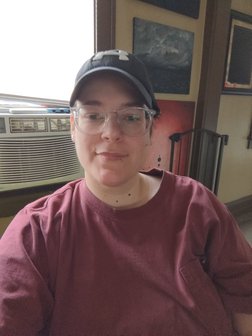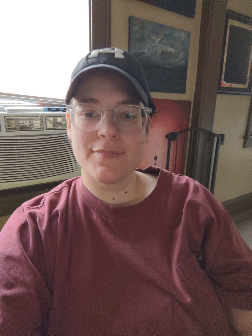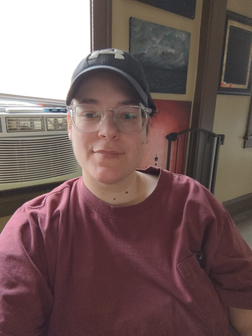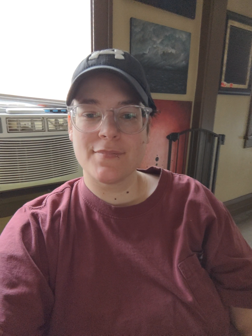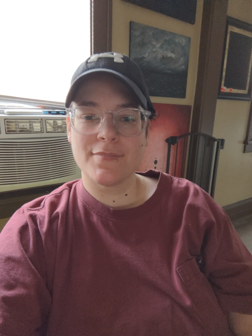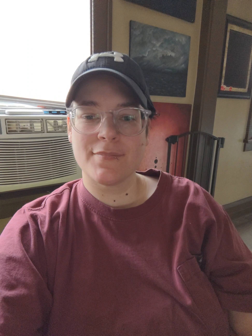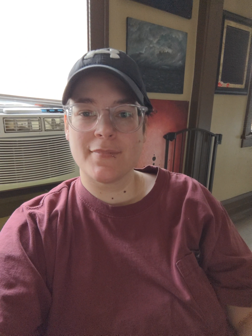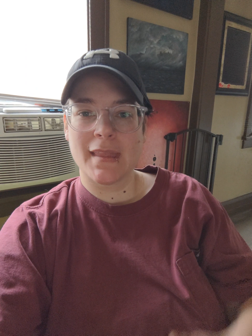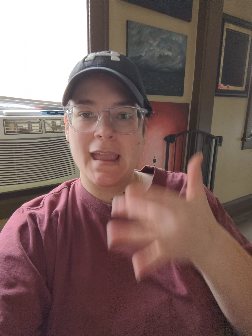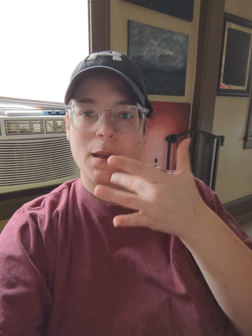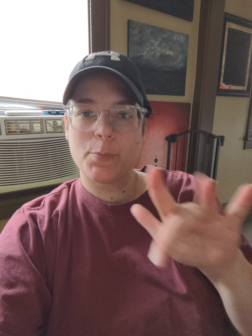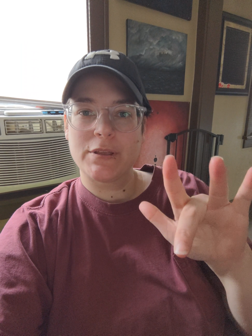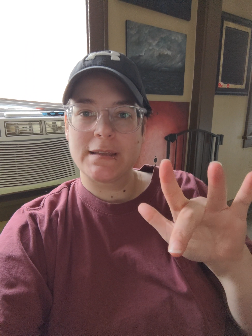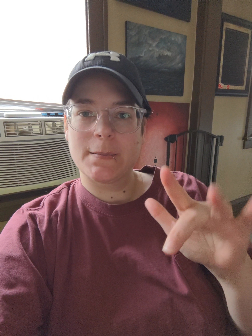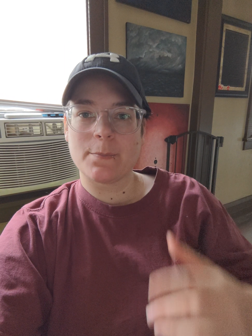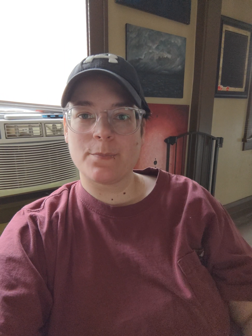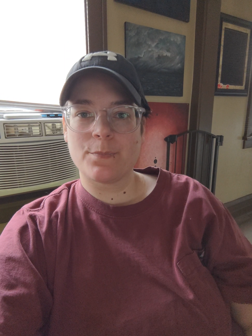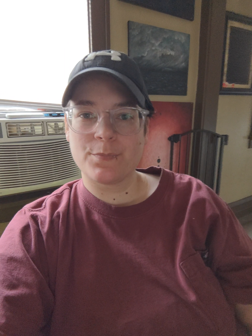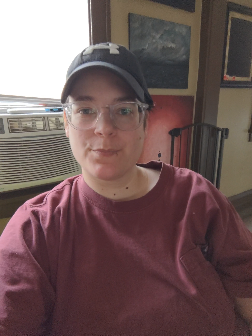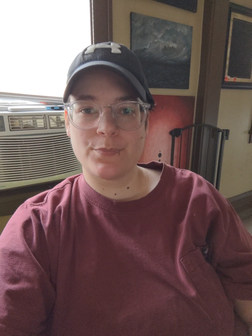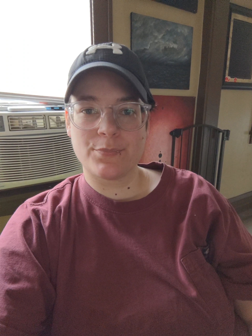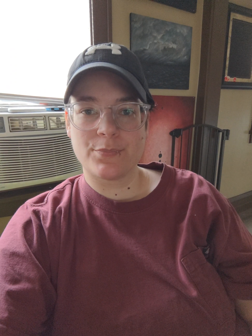empty